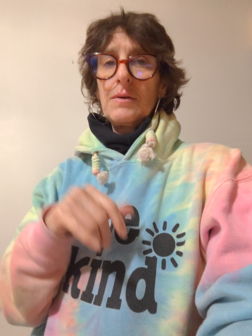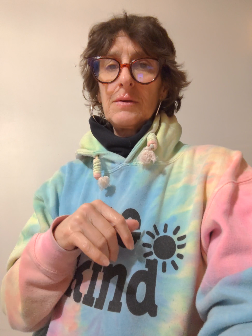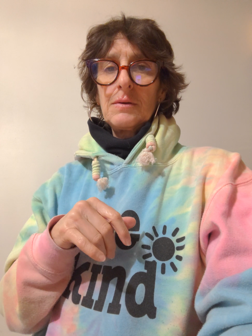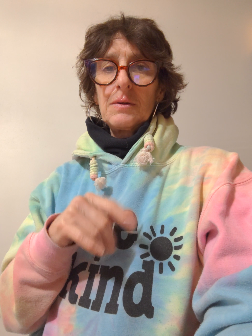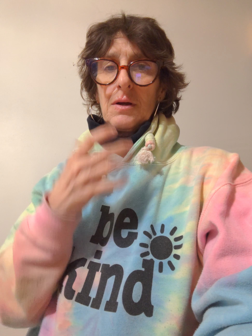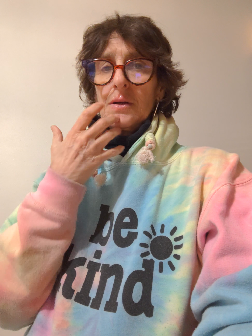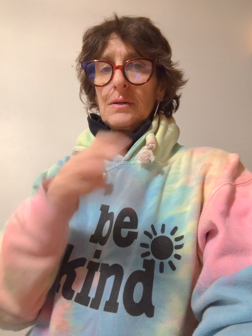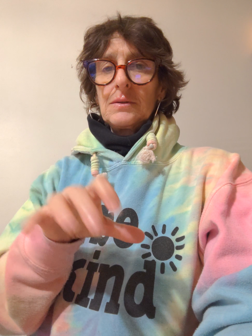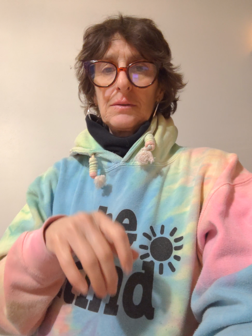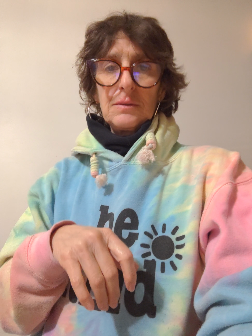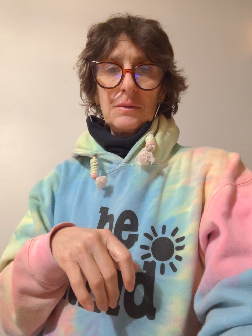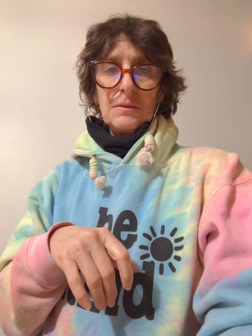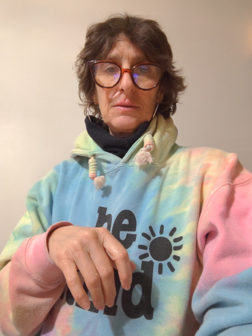hot